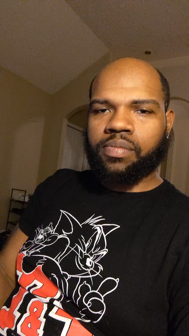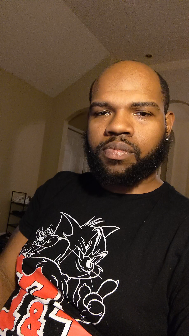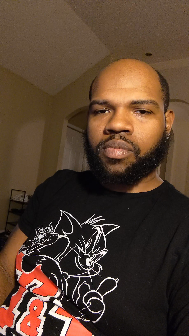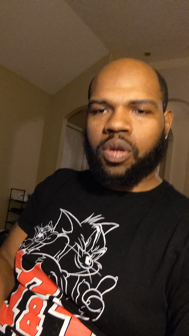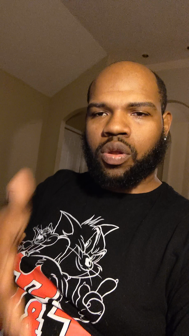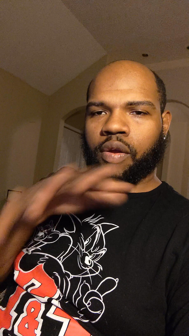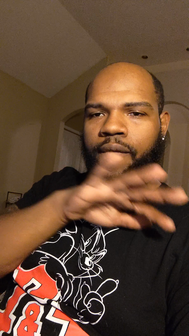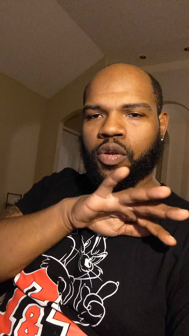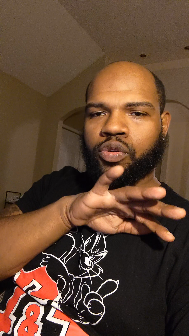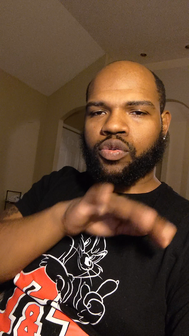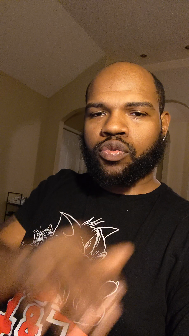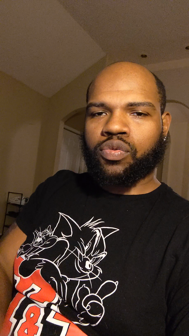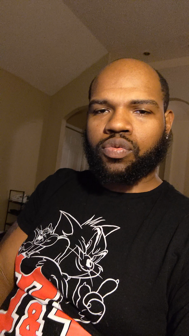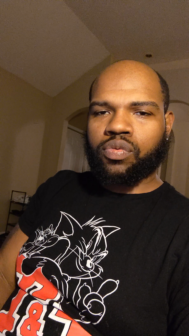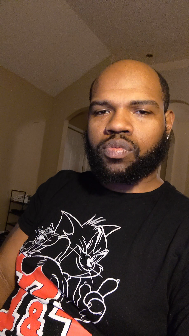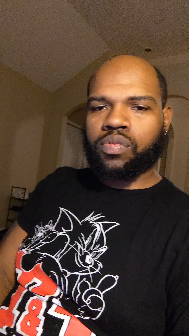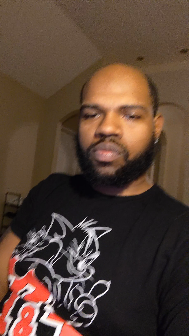cover